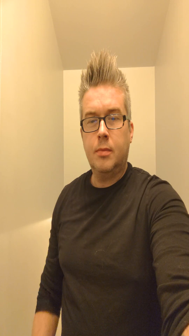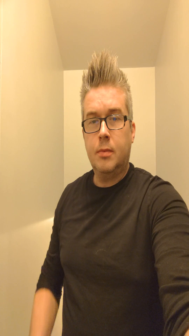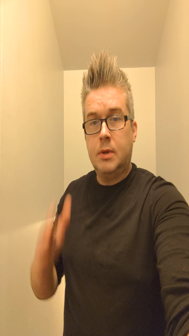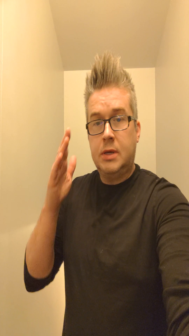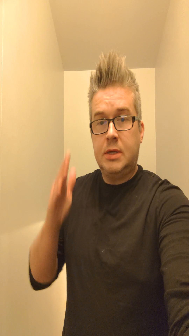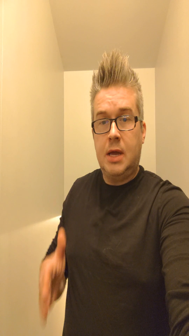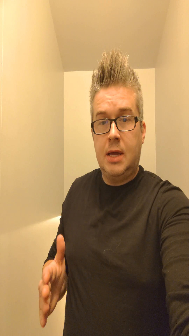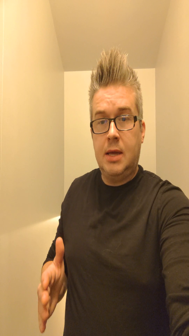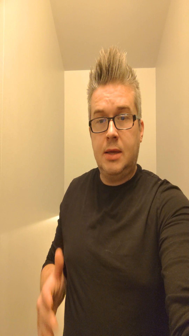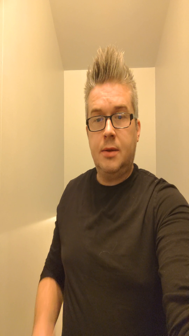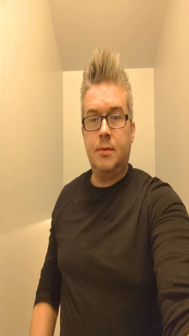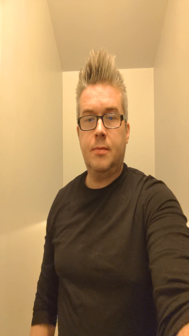beside